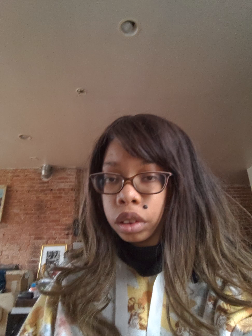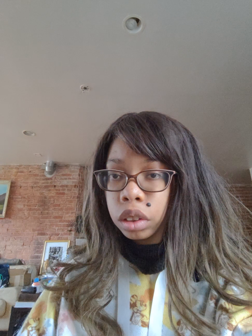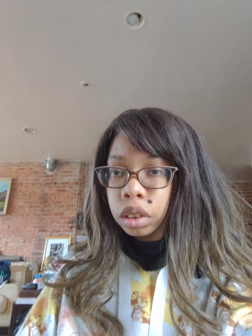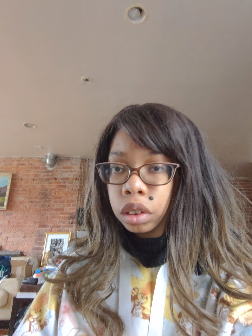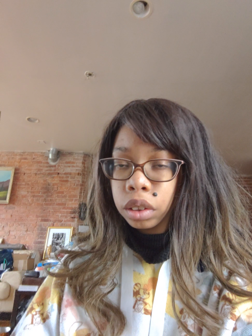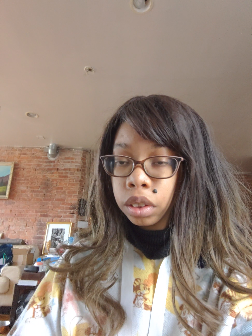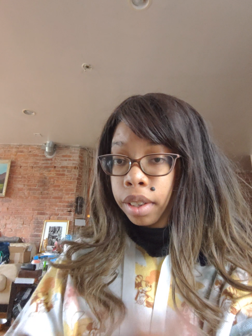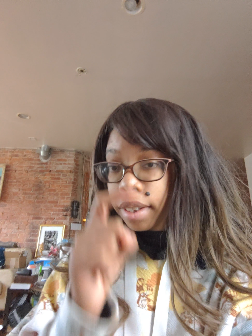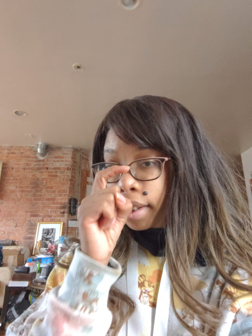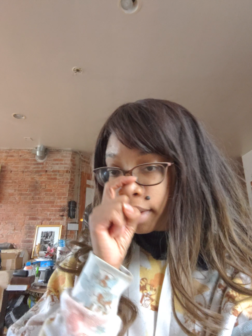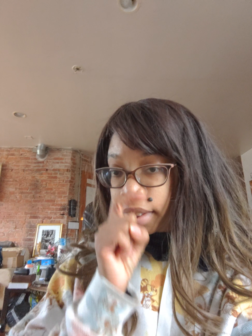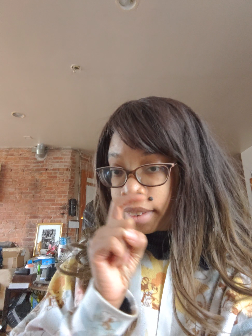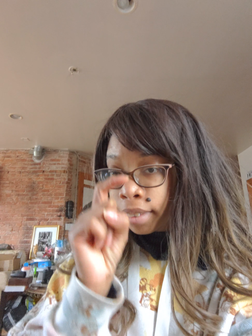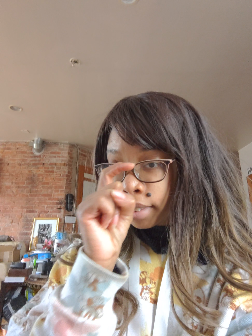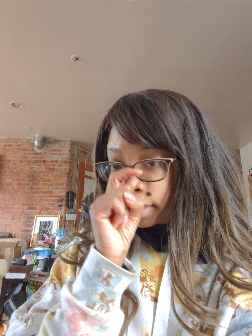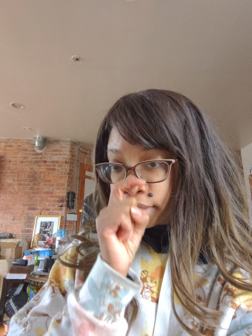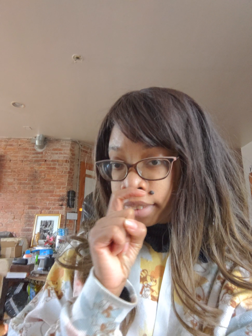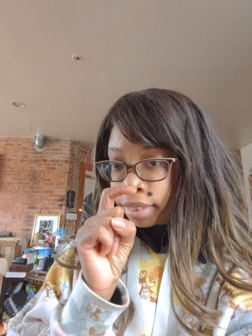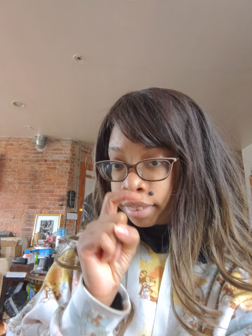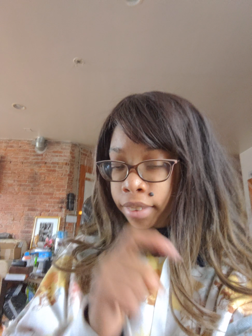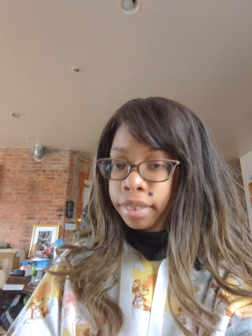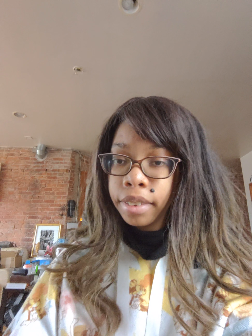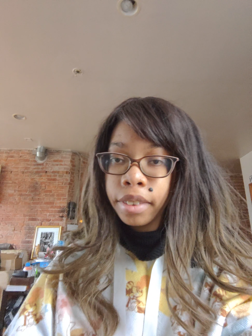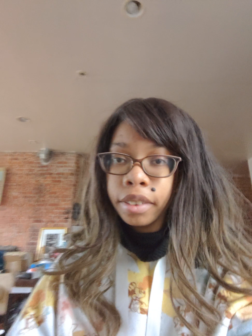doll